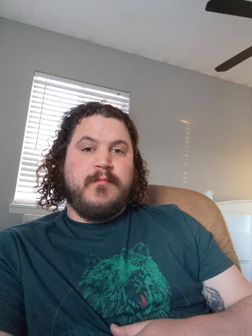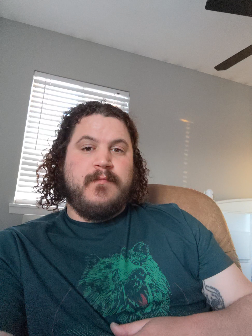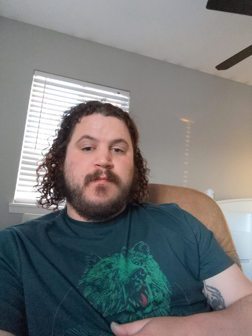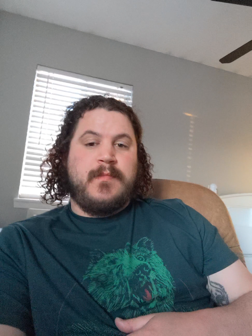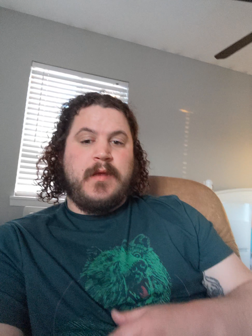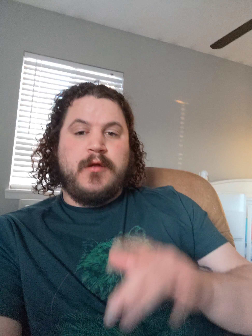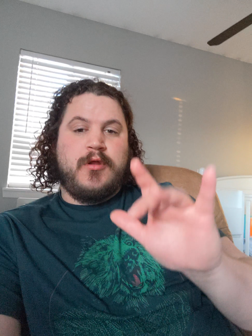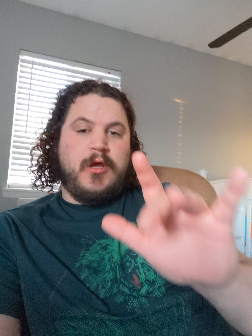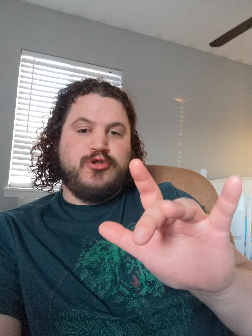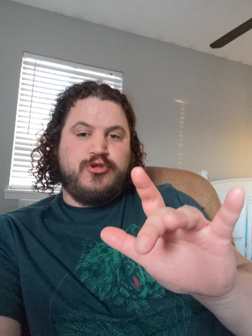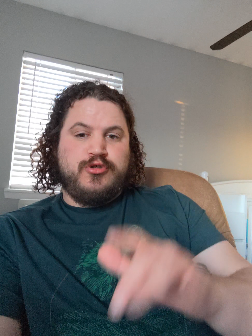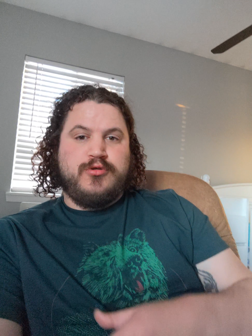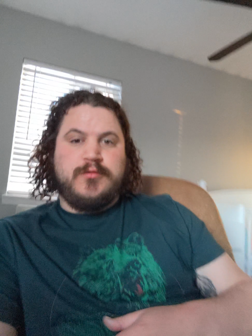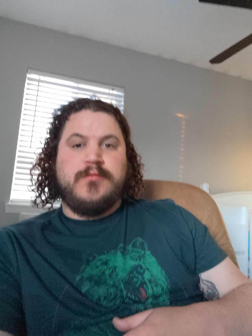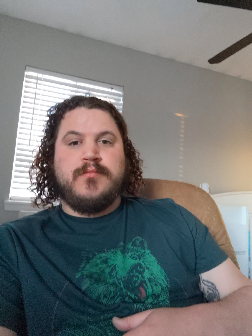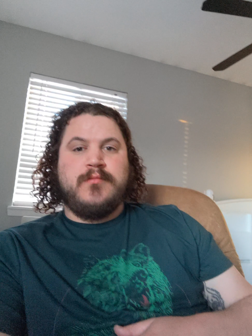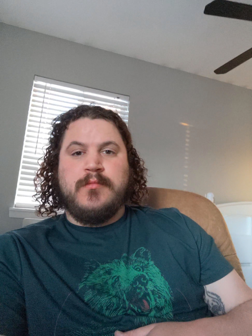touch